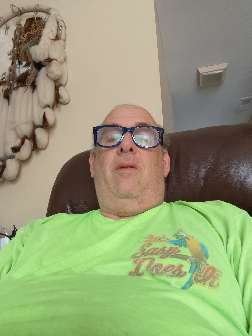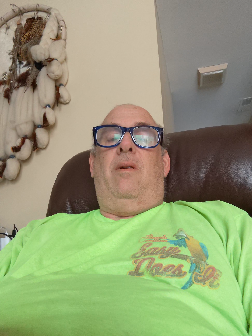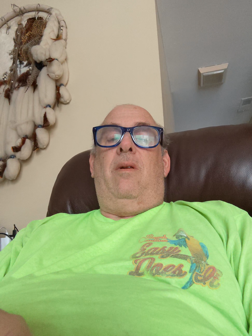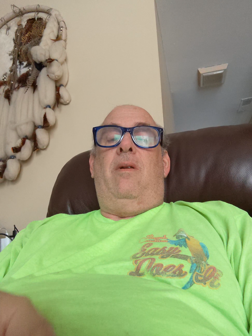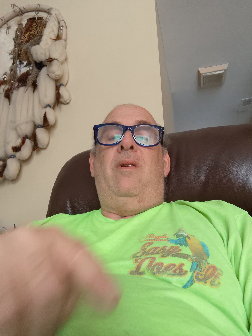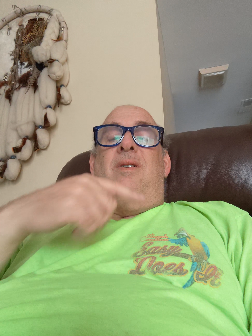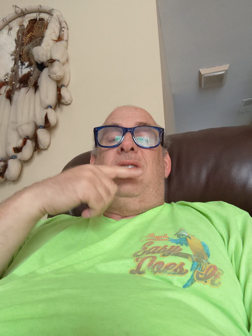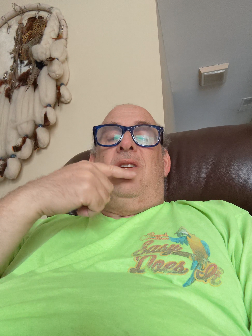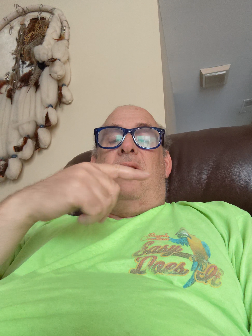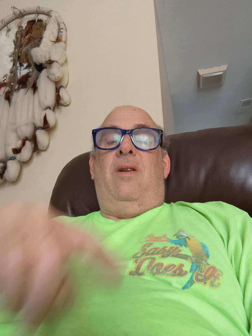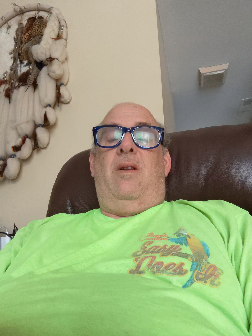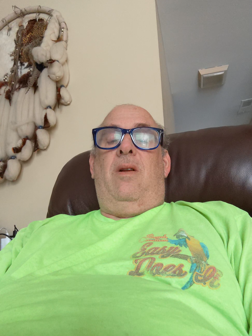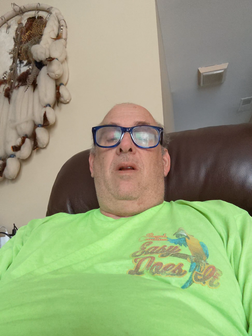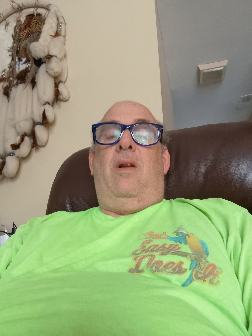say